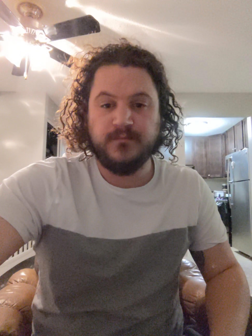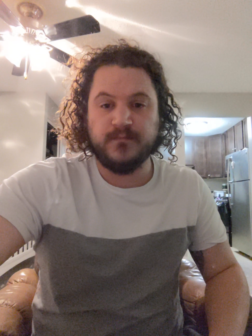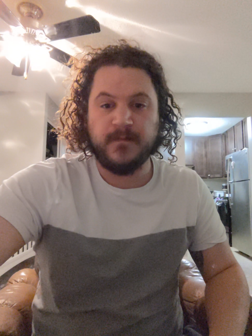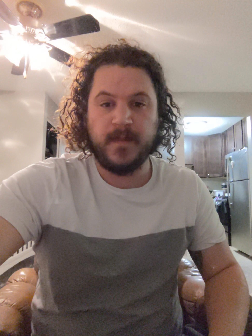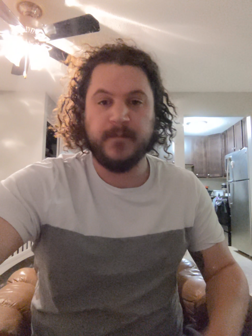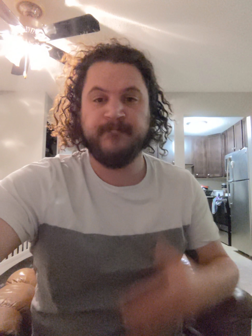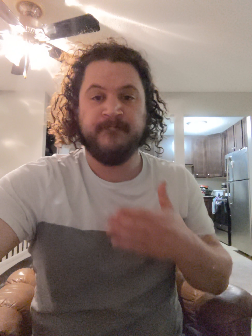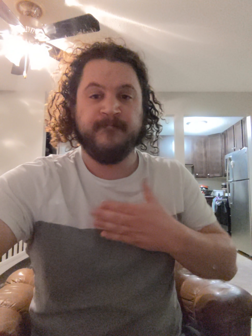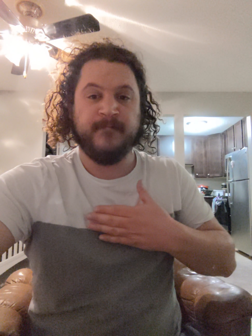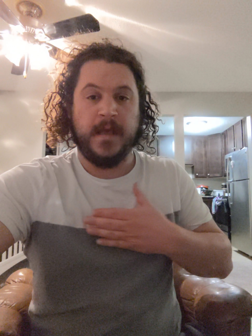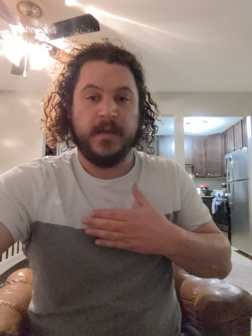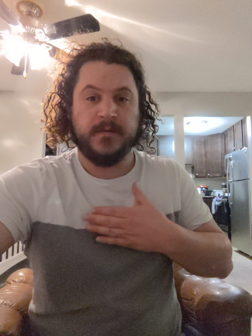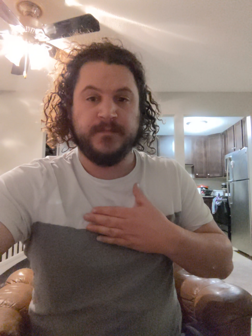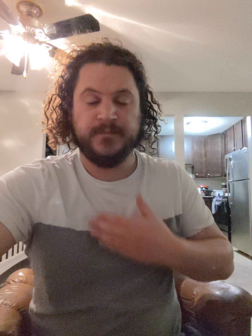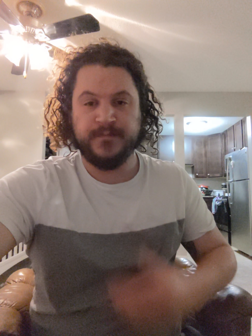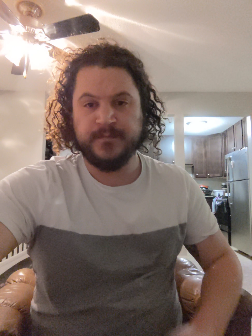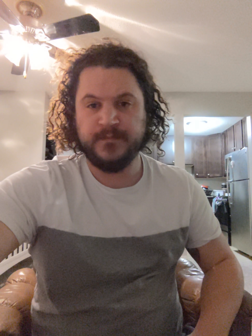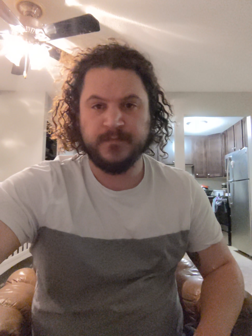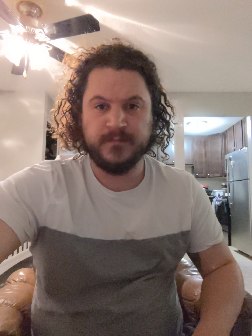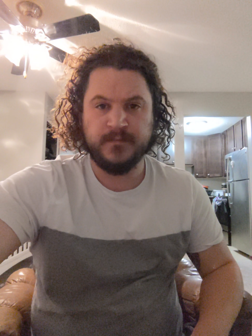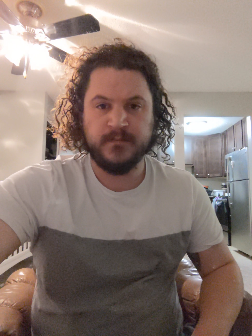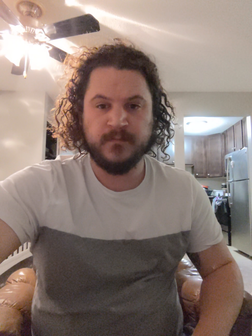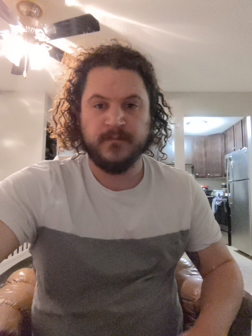my